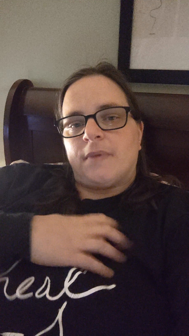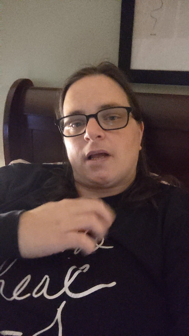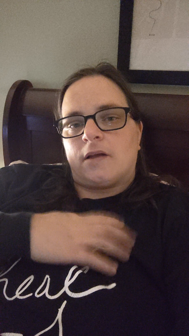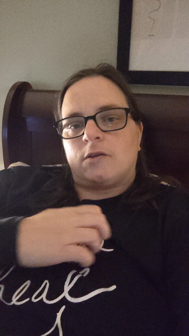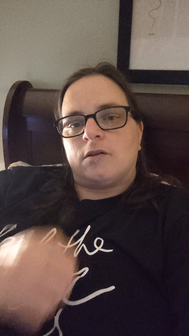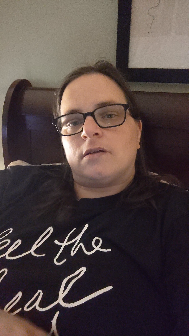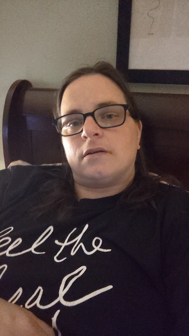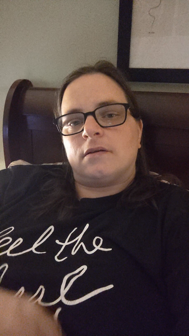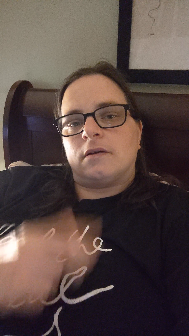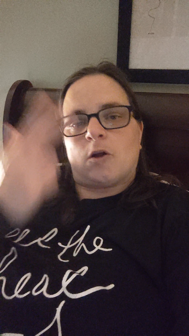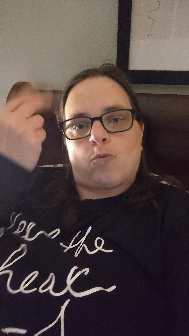rabbit